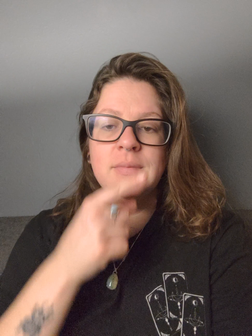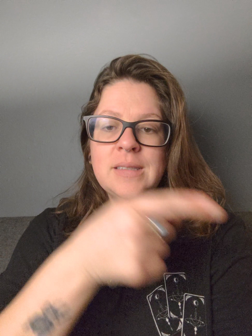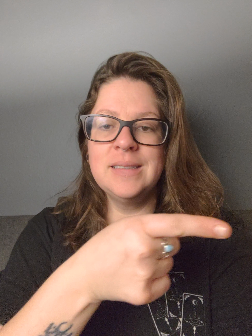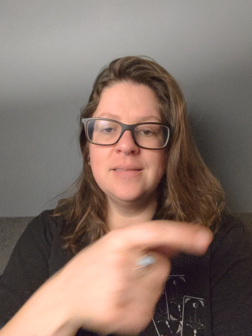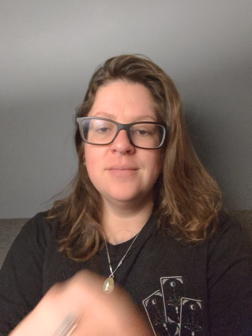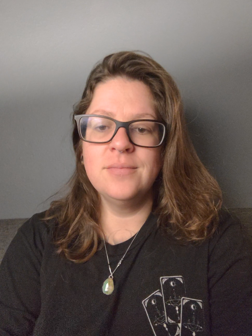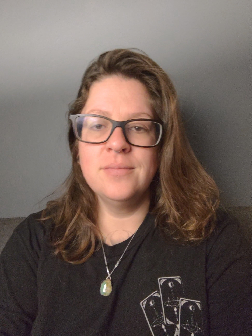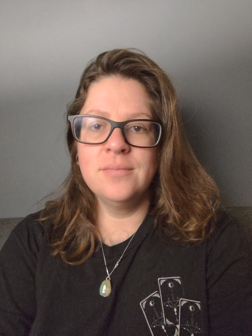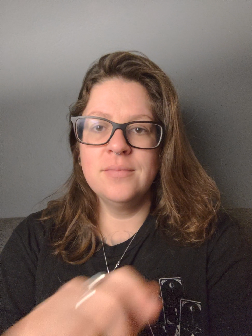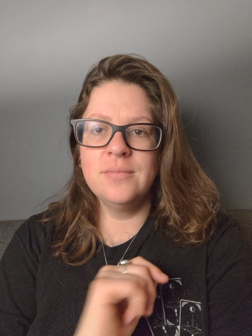he/she/it